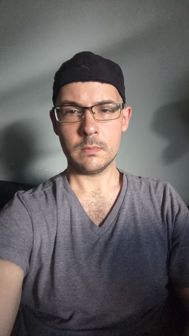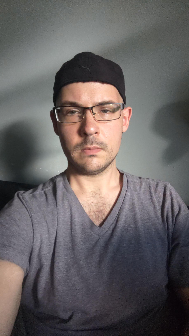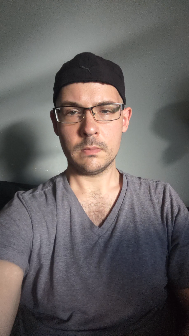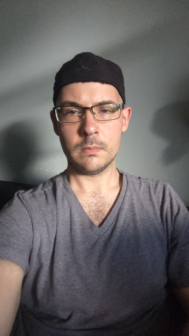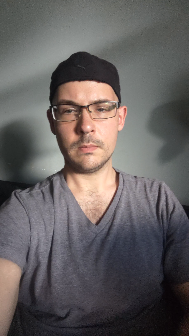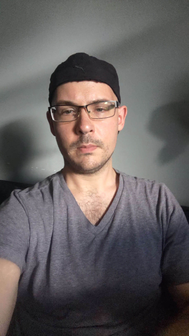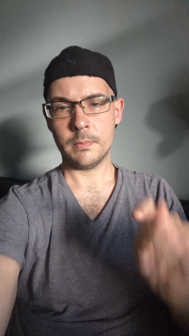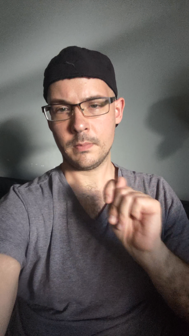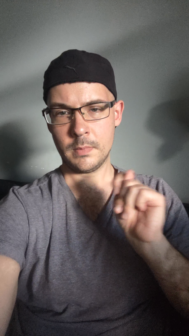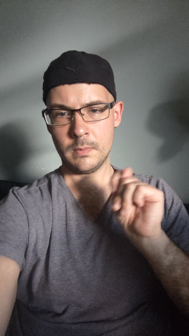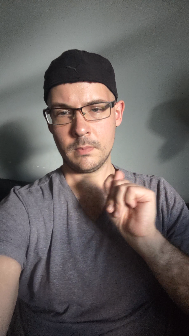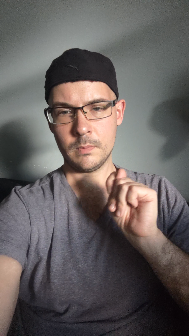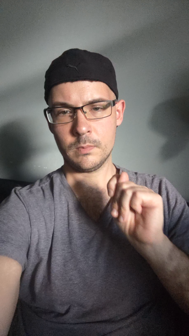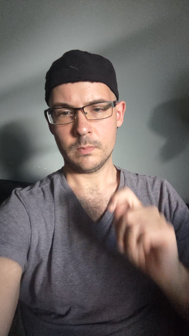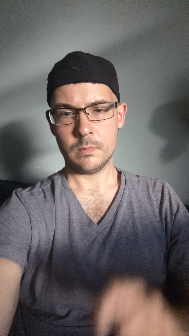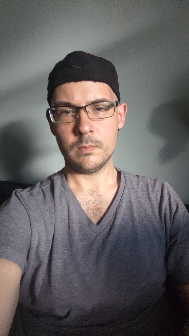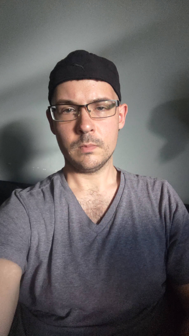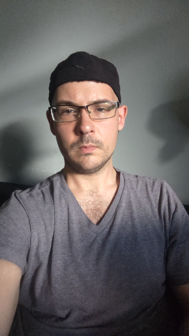bathroom